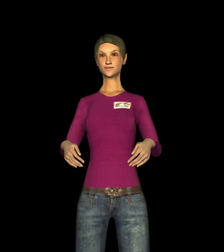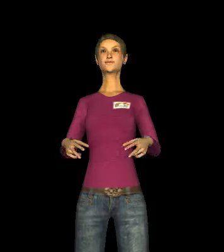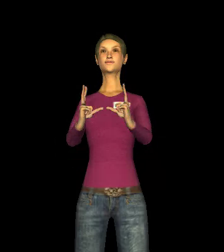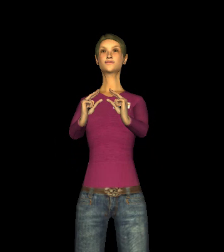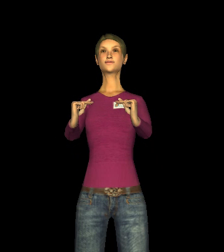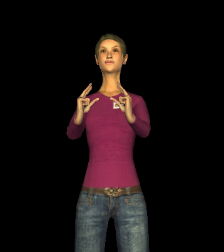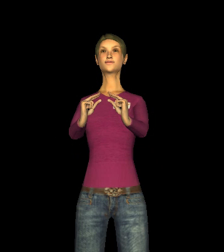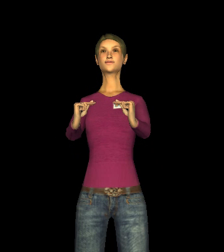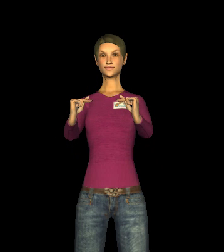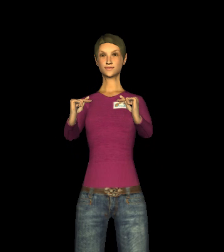يشرح